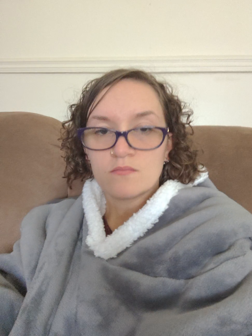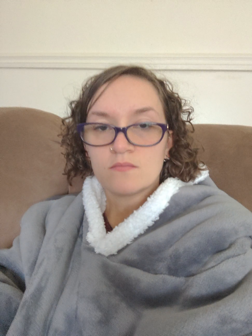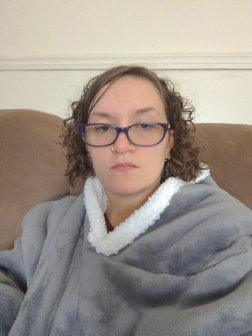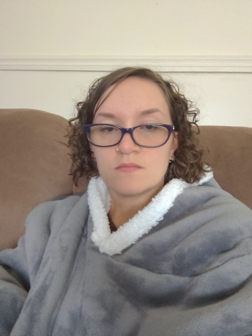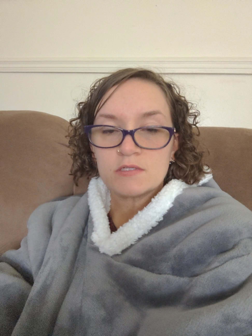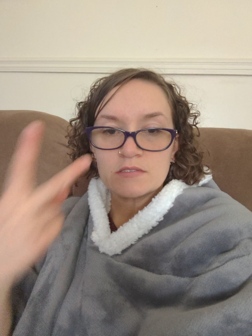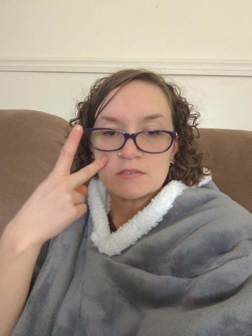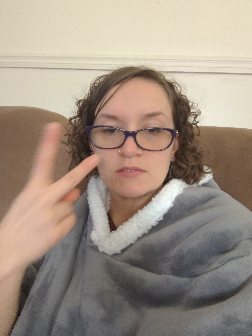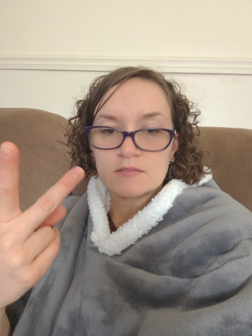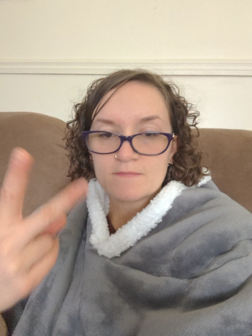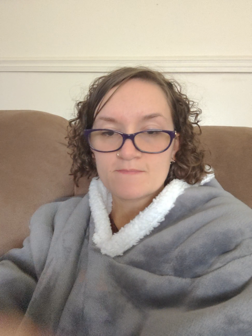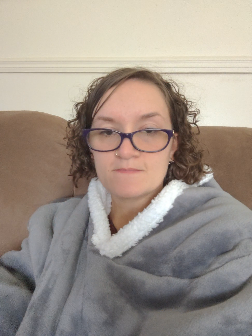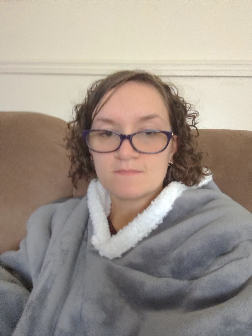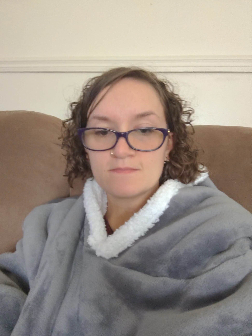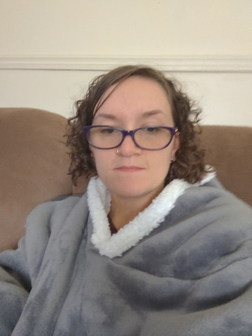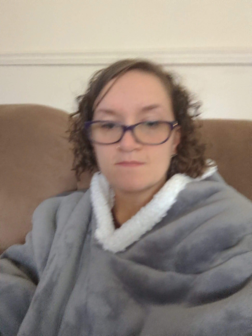see